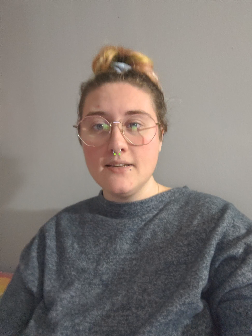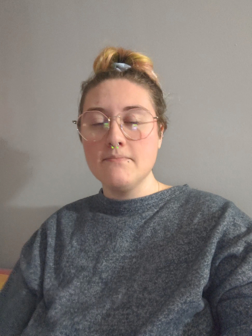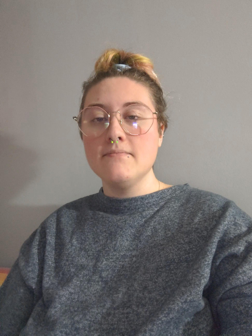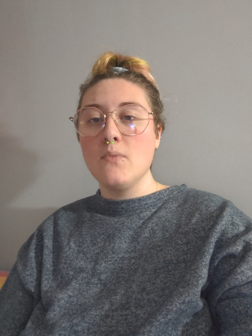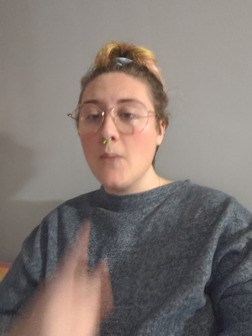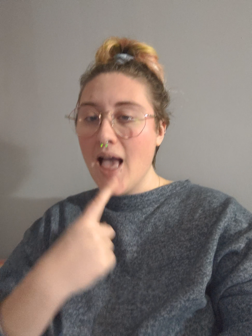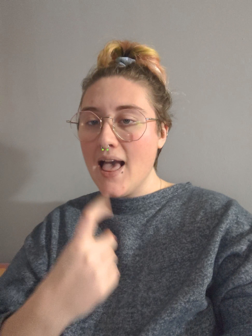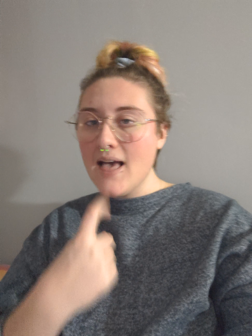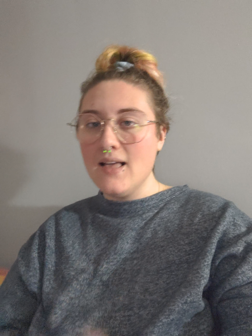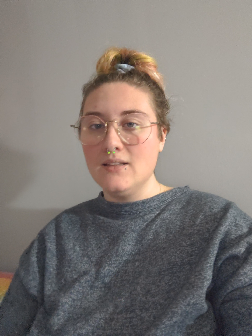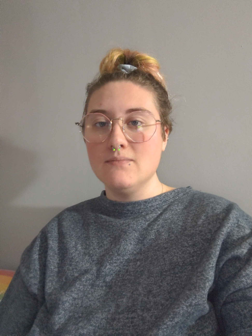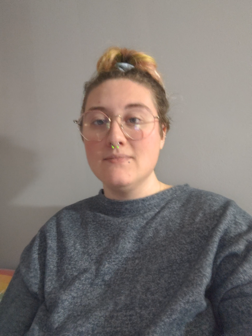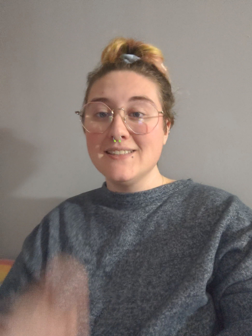red